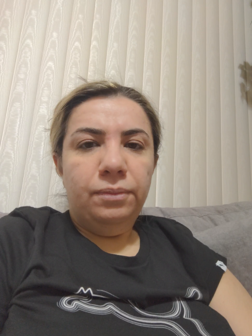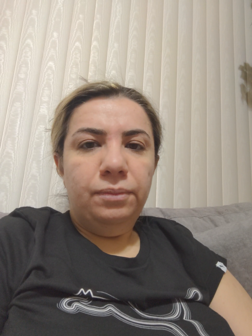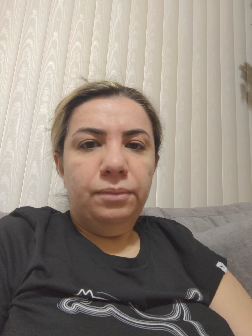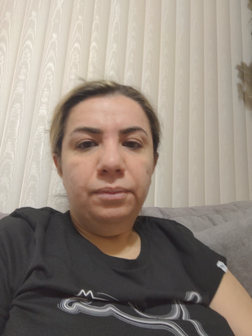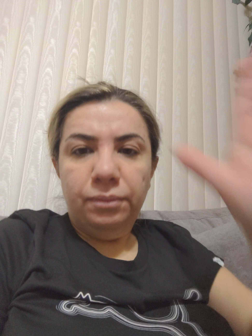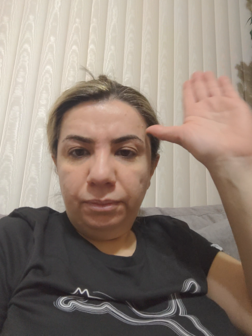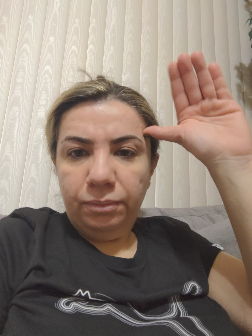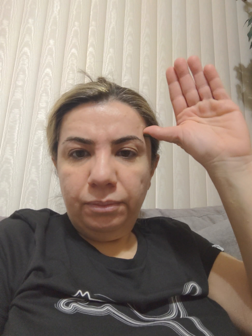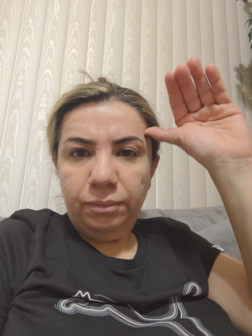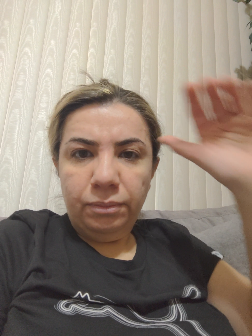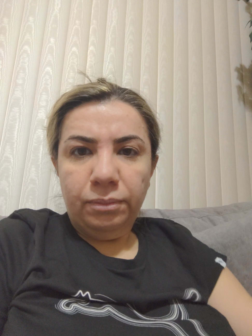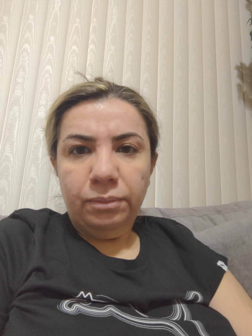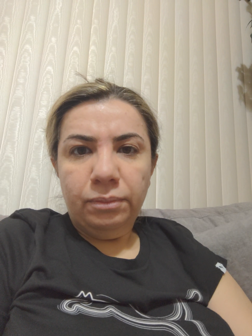donkey